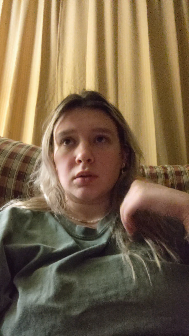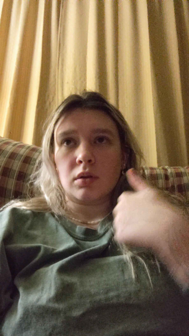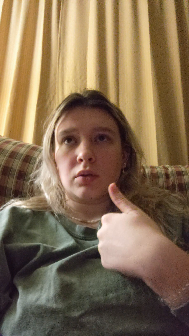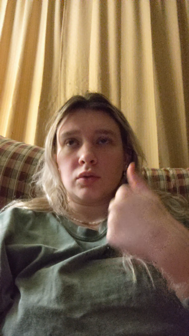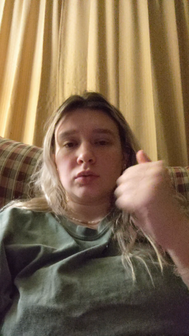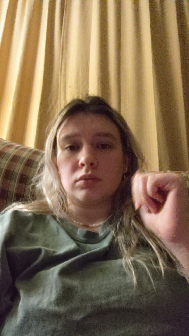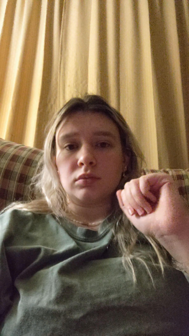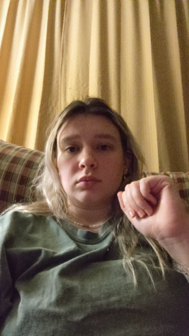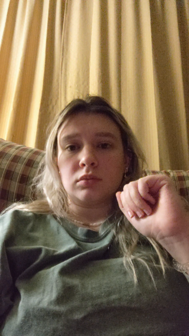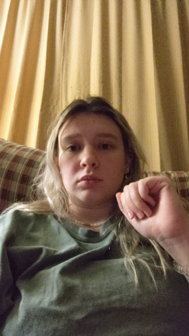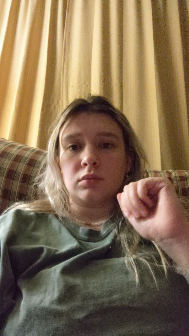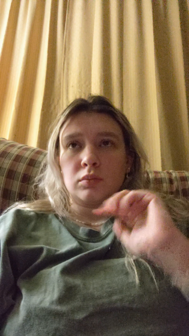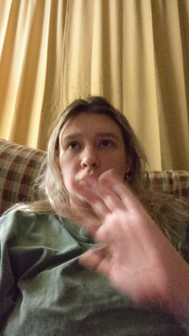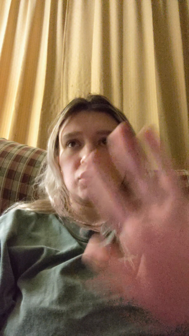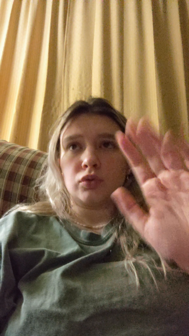push